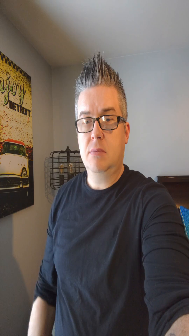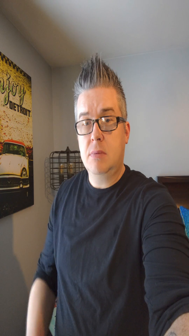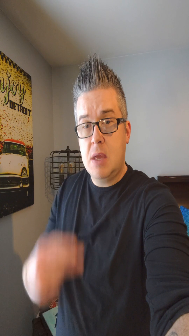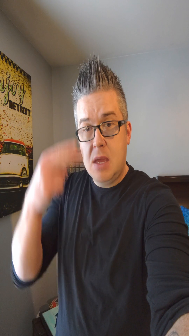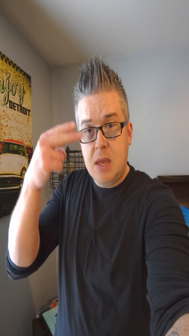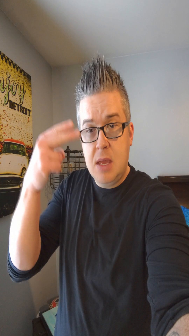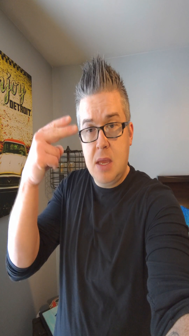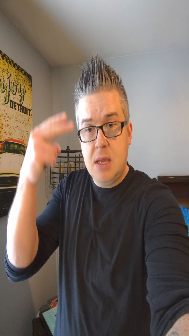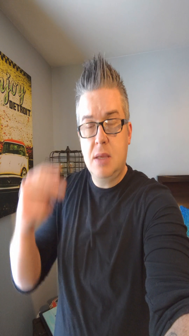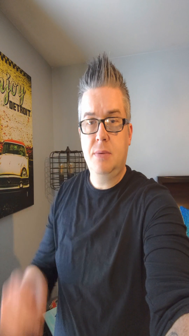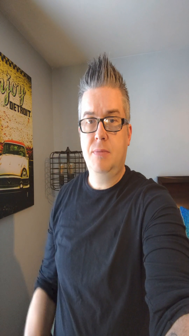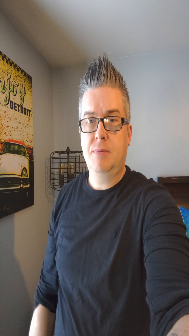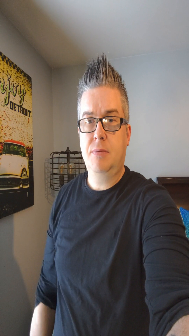high